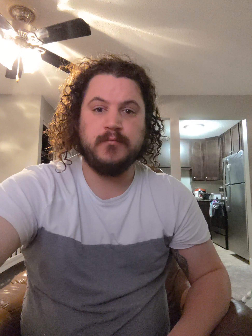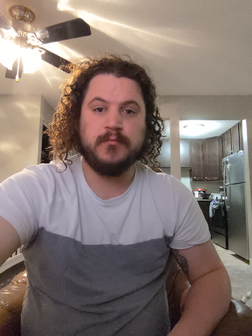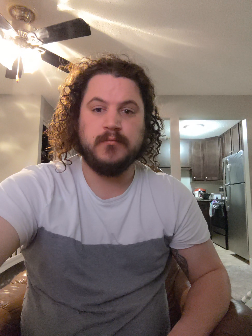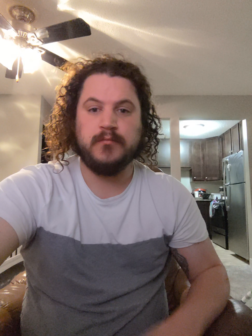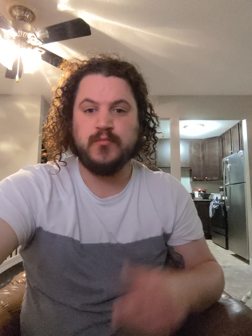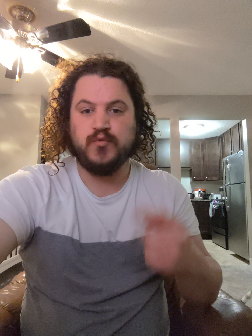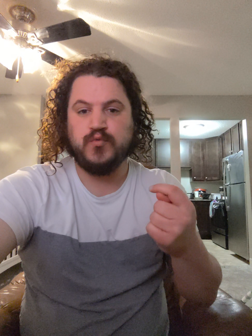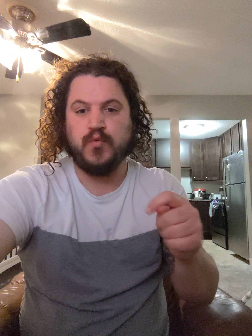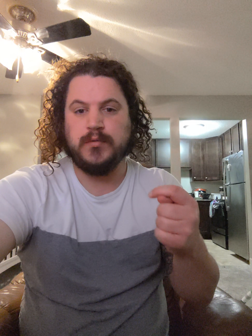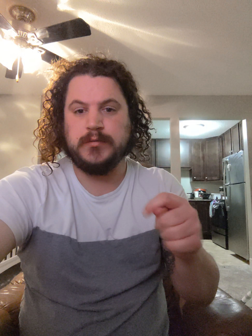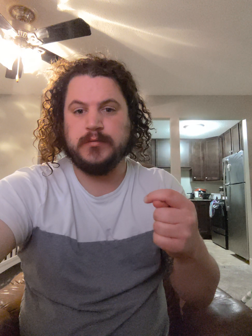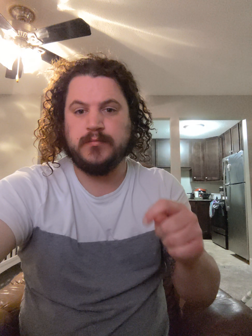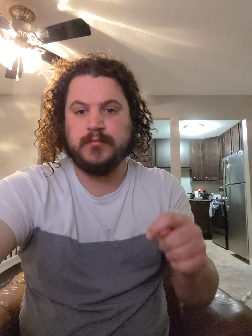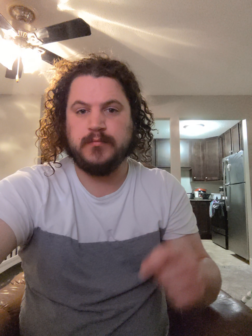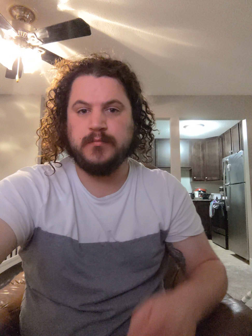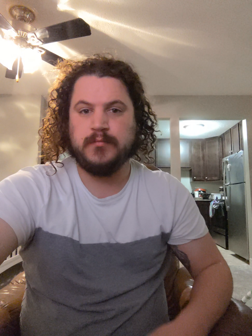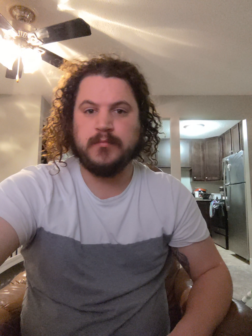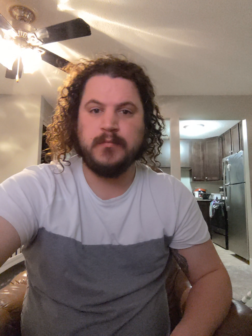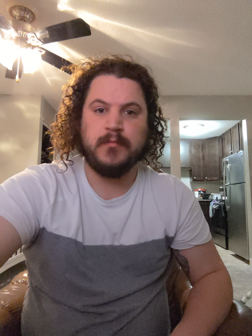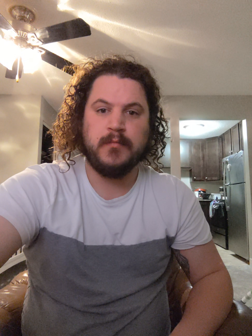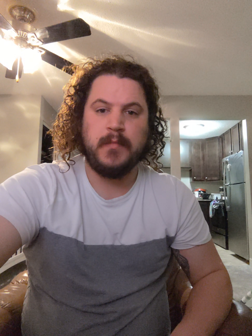toy